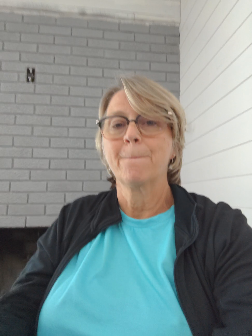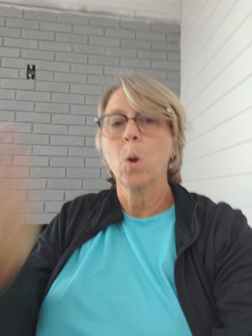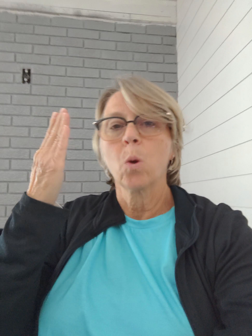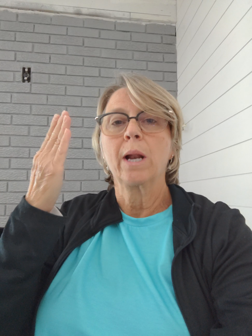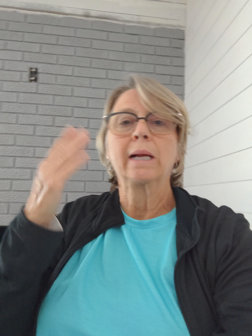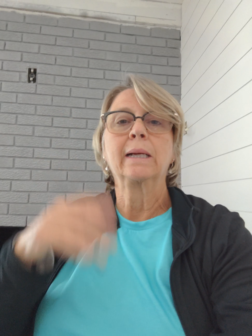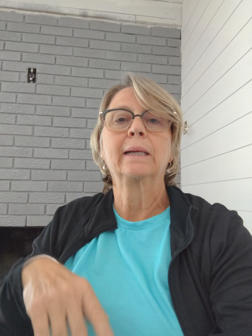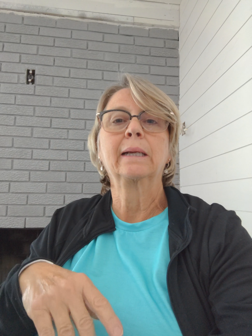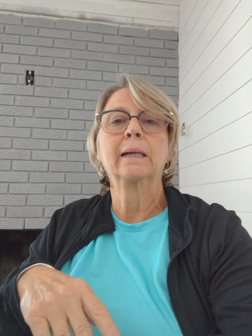morning